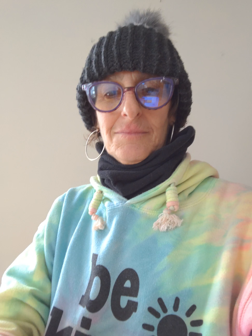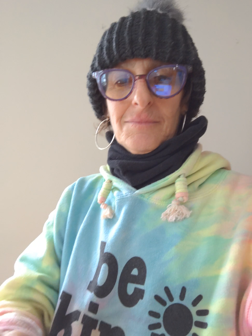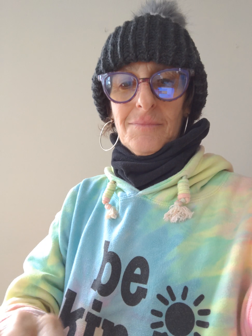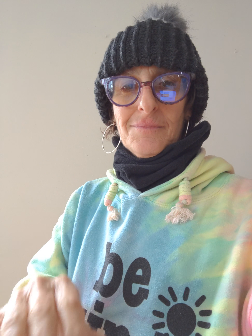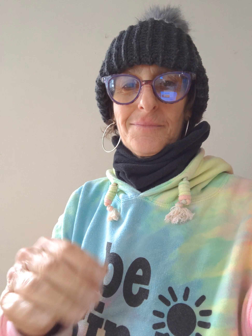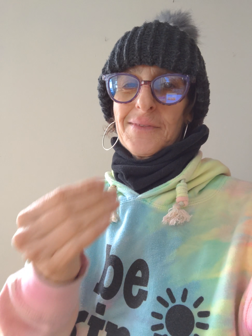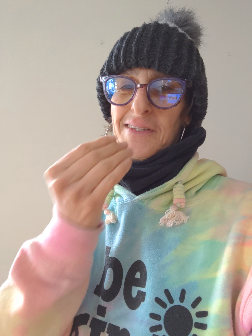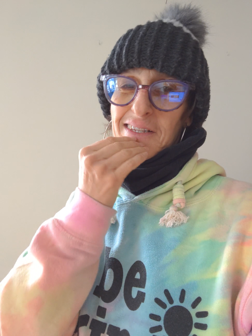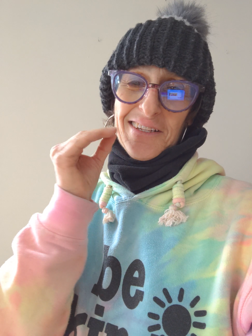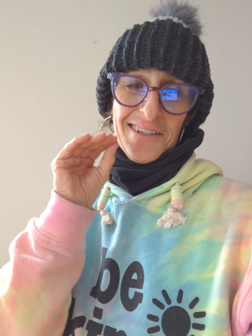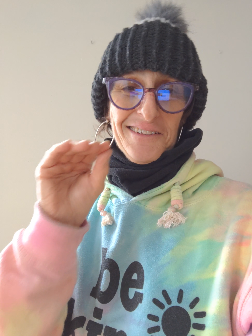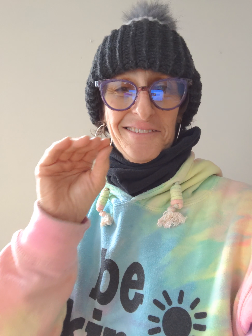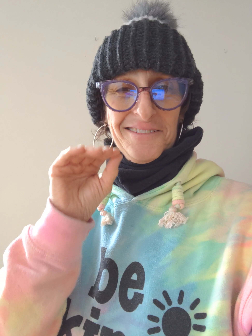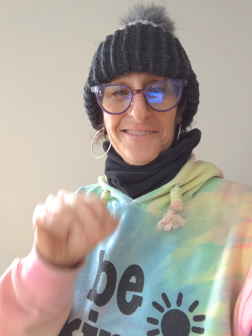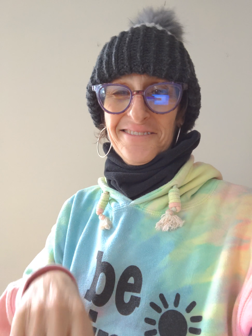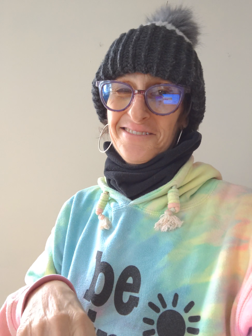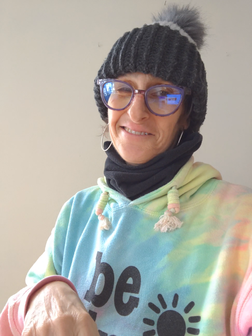kiss